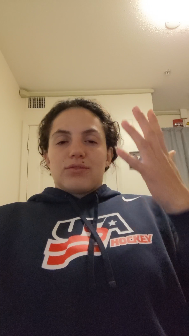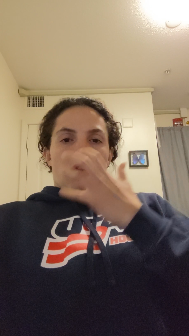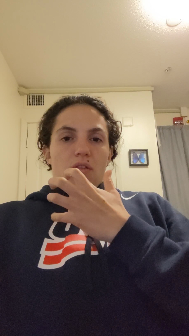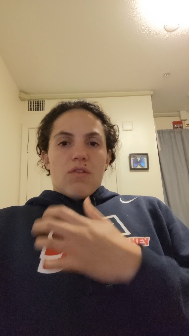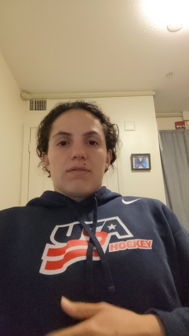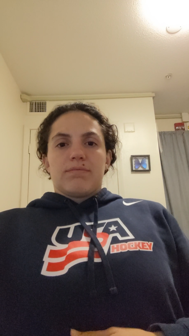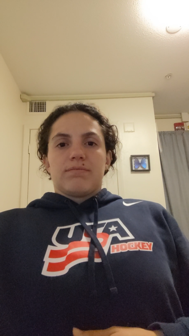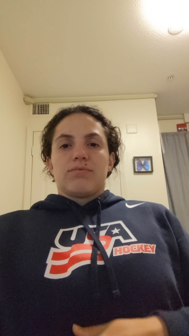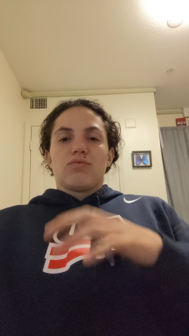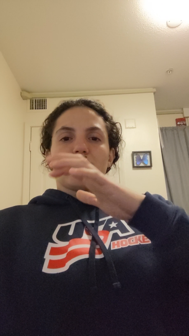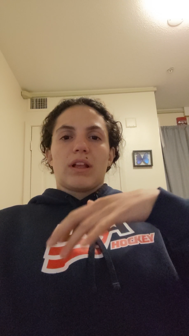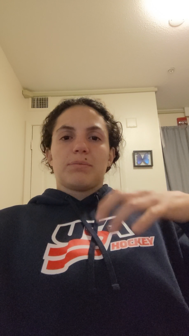grapes